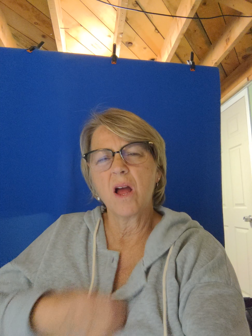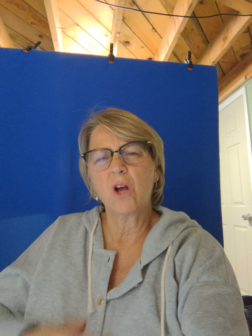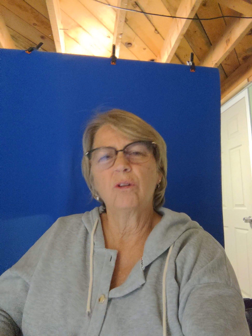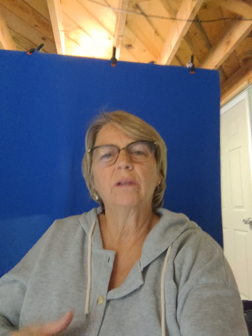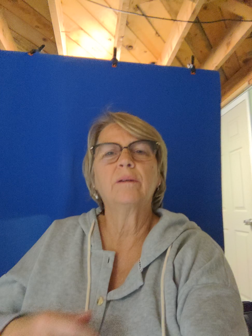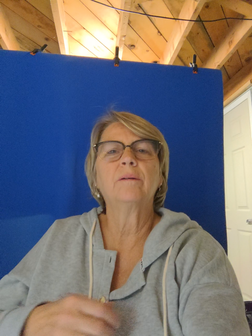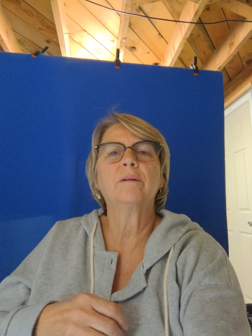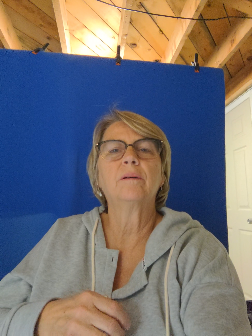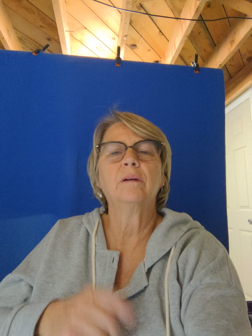hungry